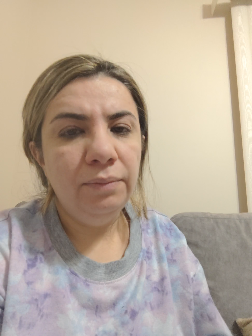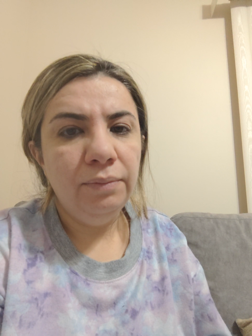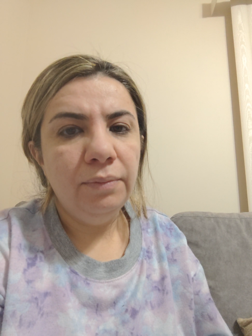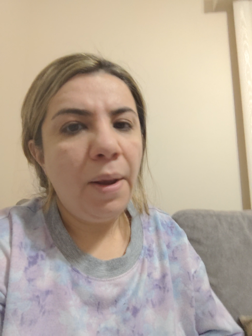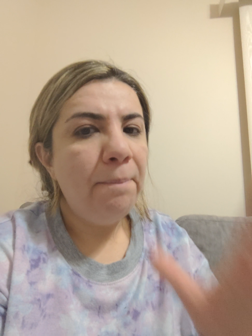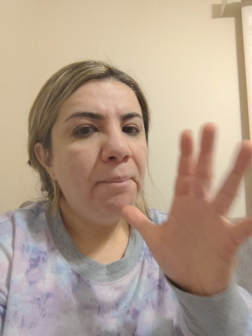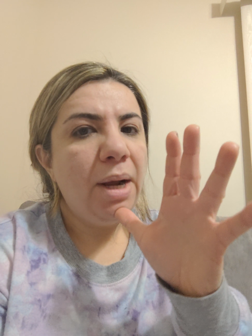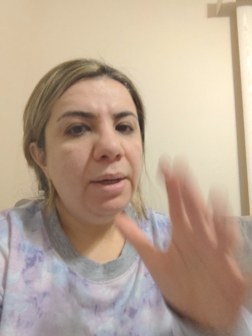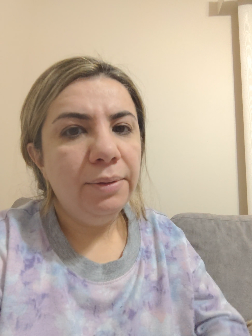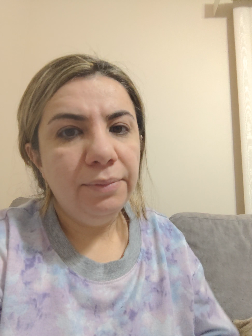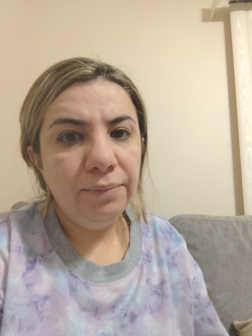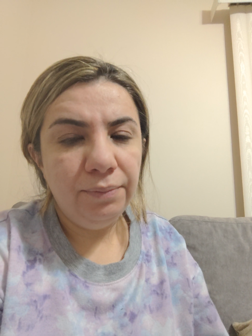mom